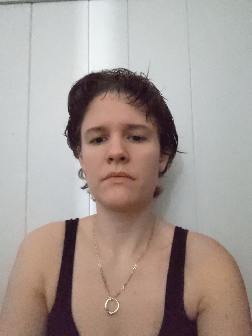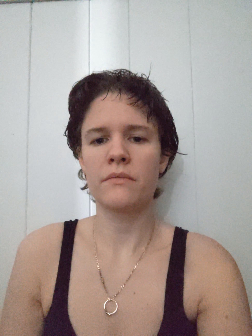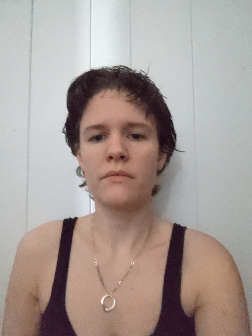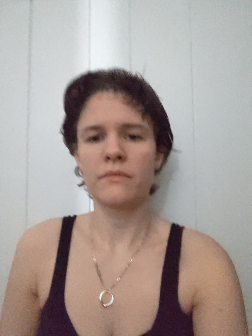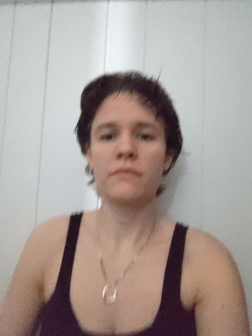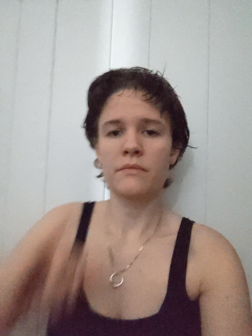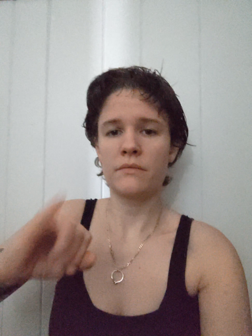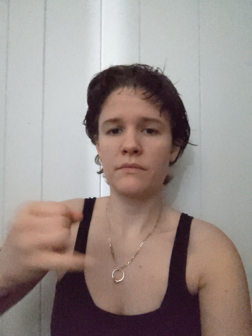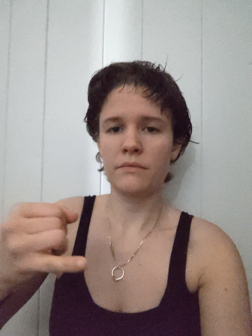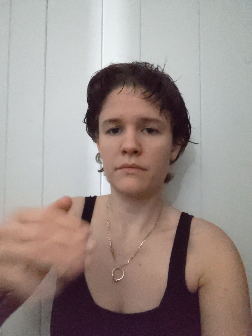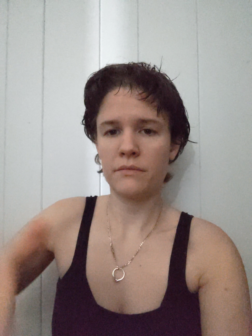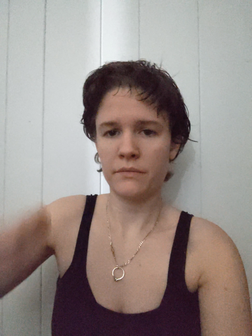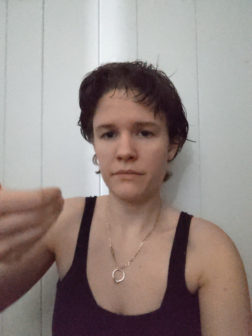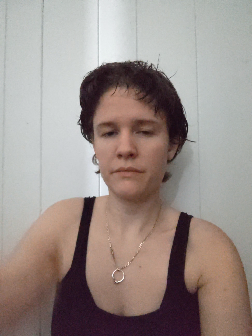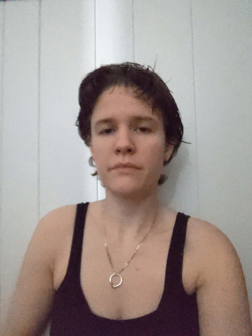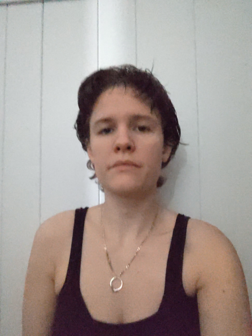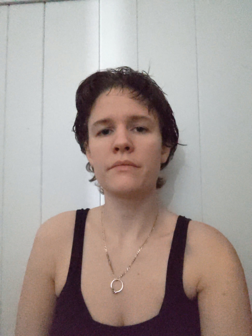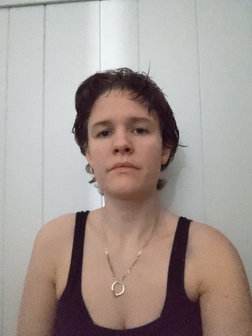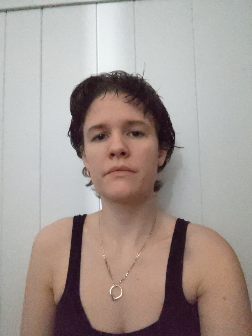jeans